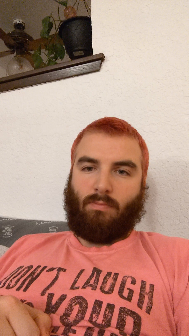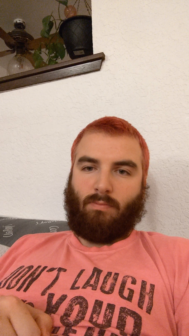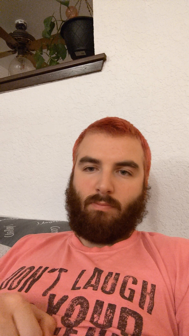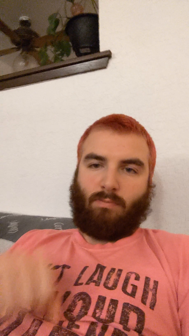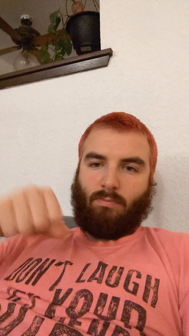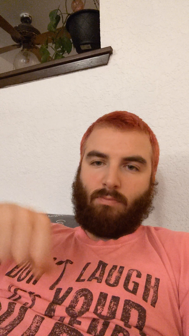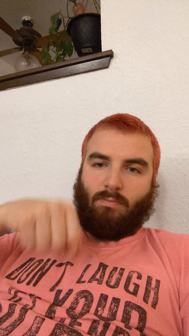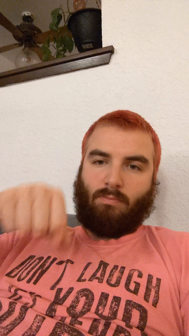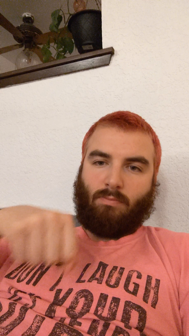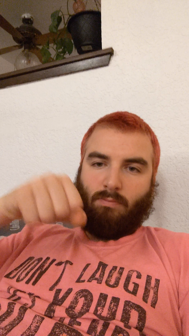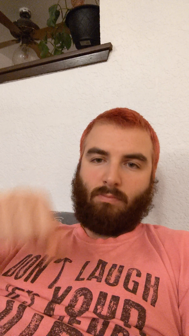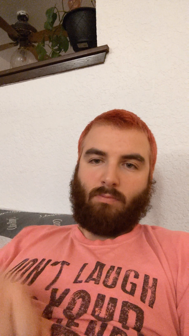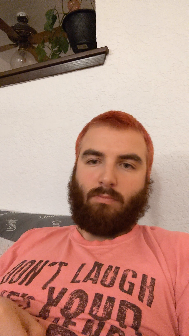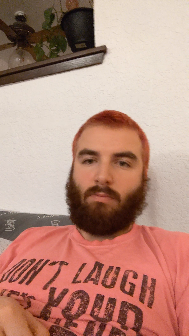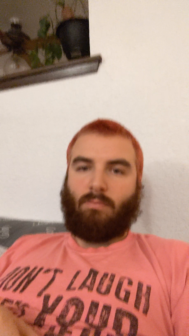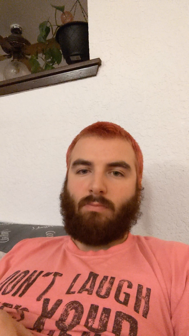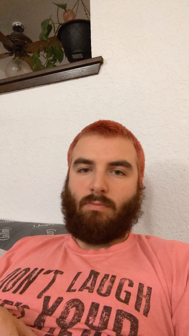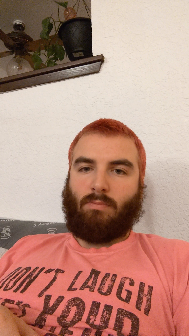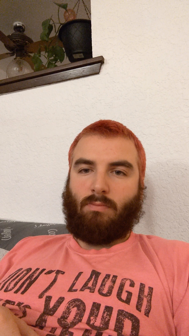bicycle